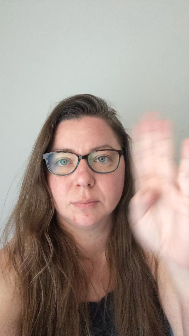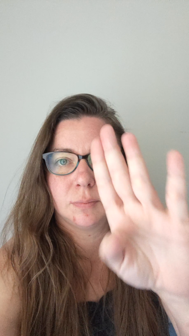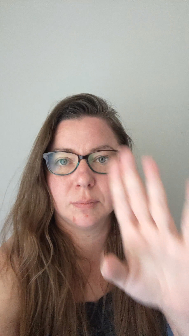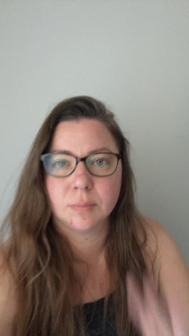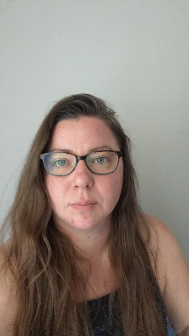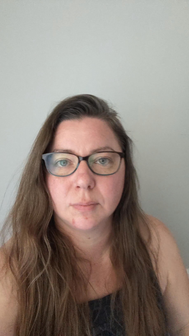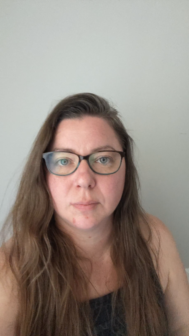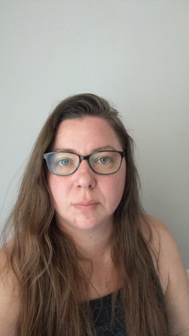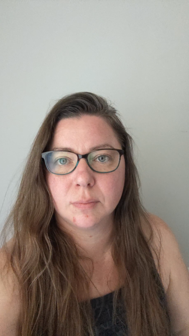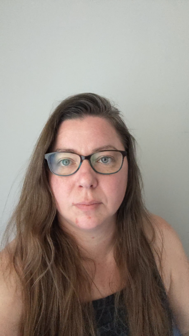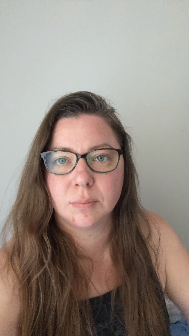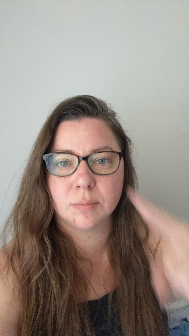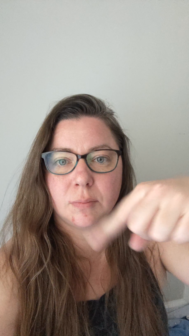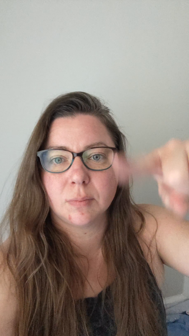around